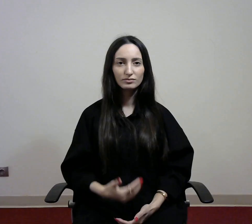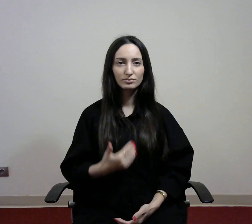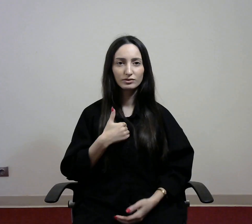mən